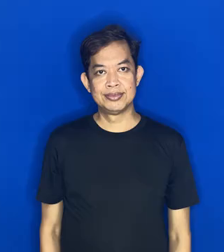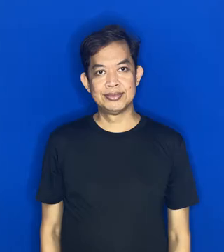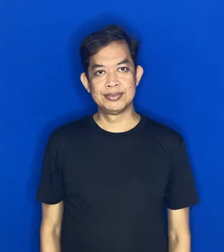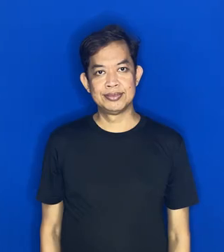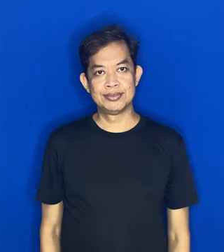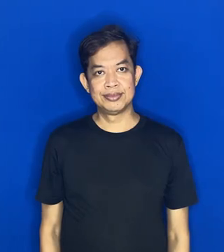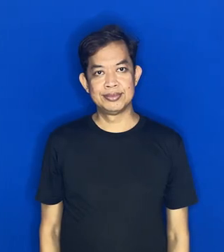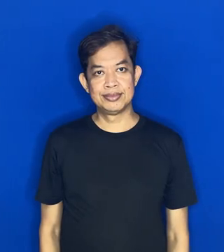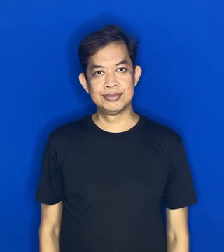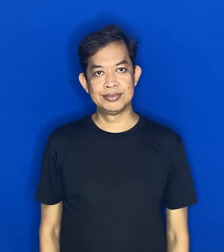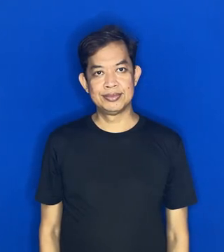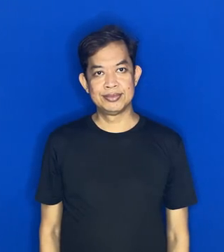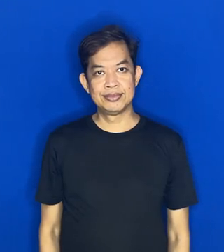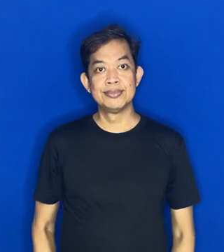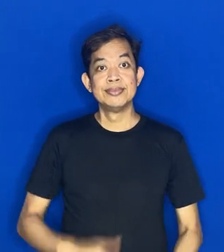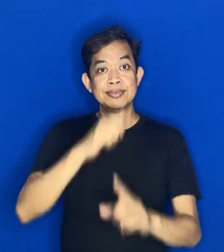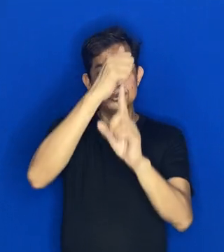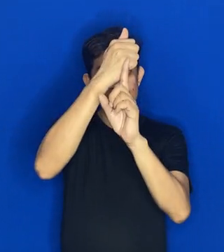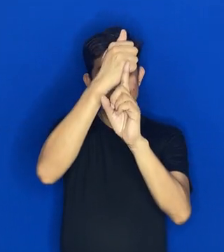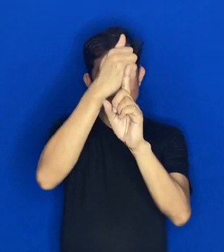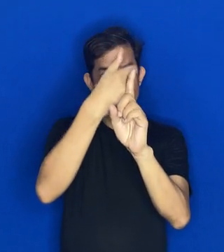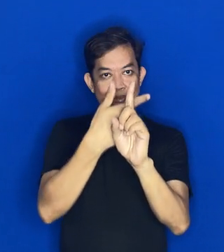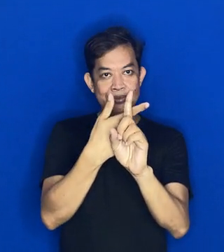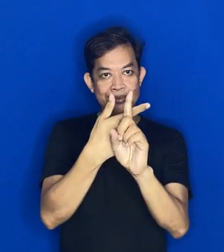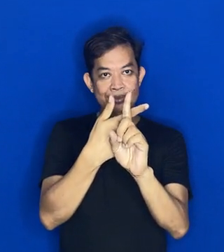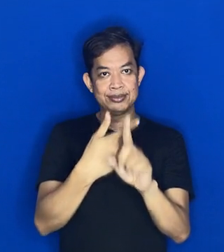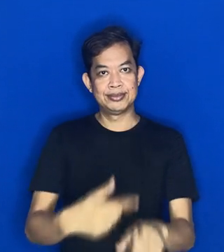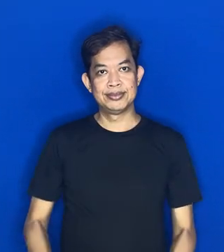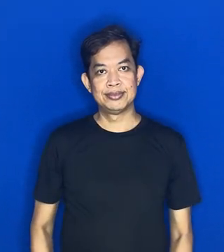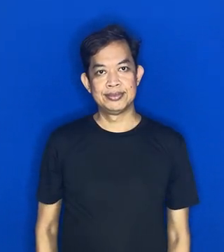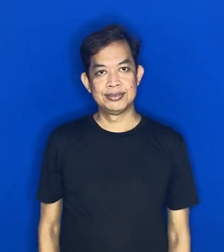august